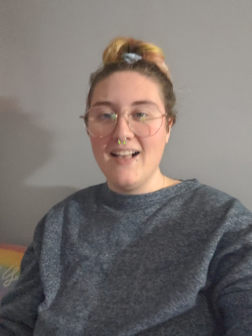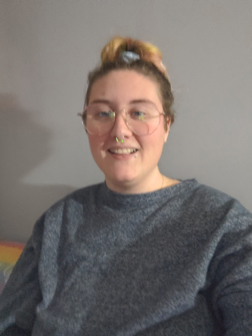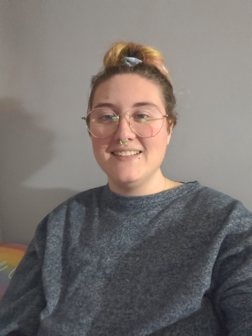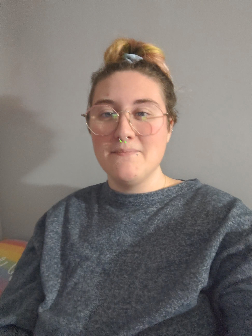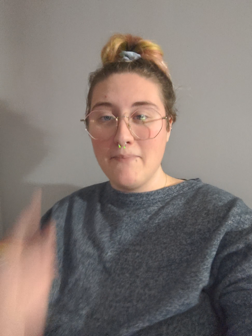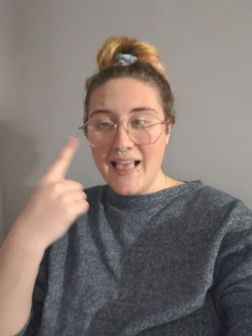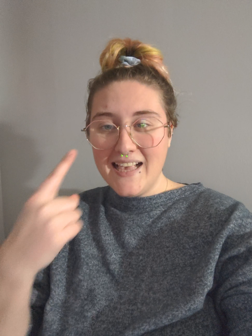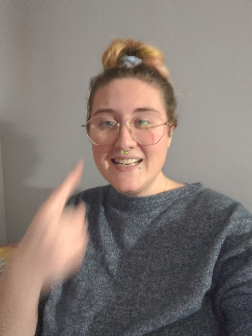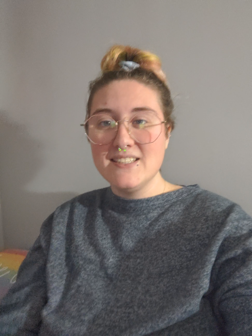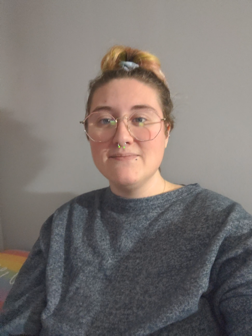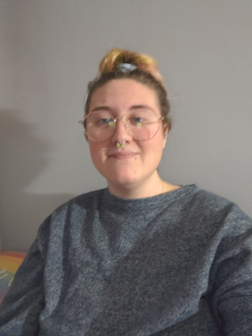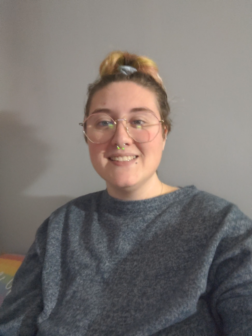penny